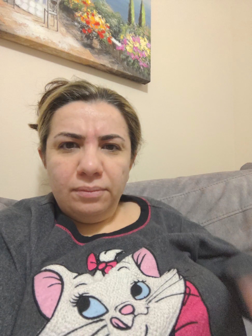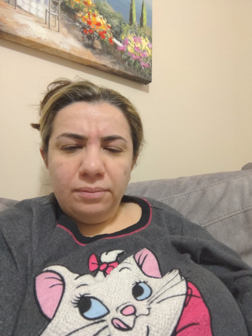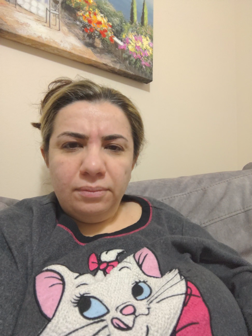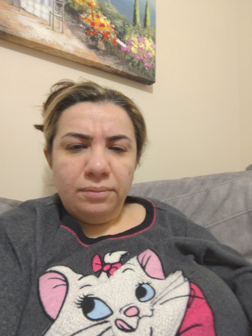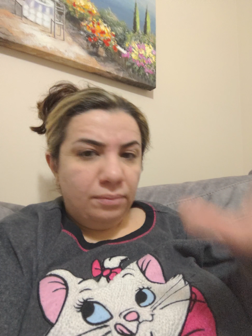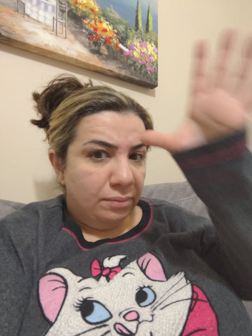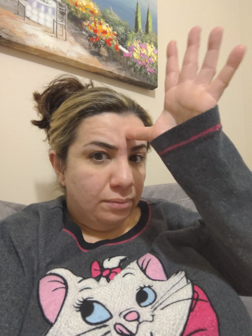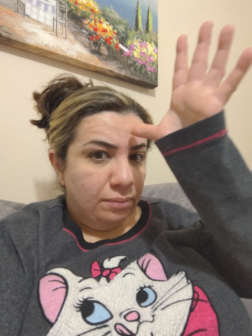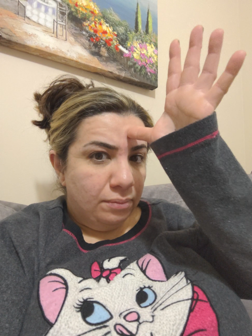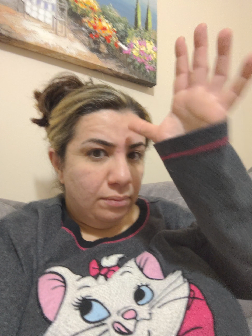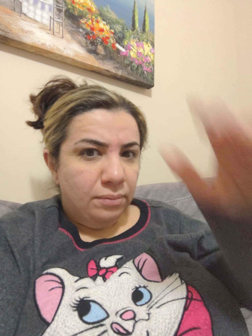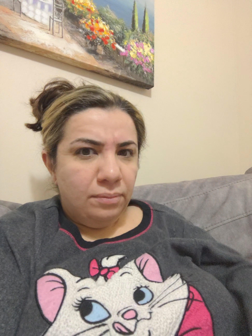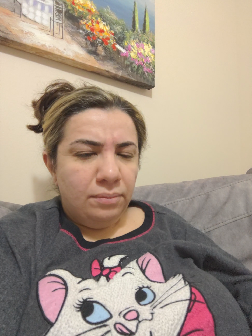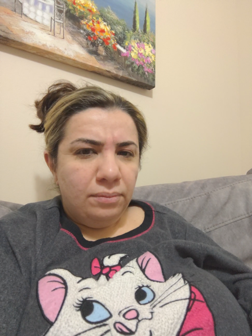dad